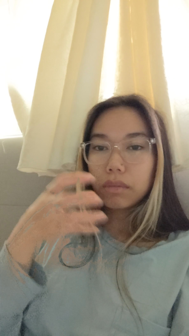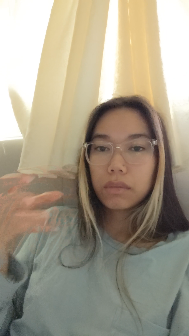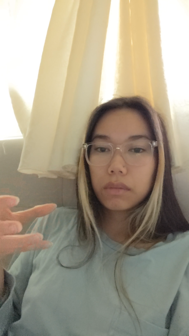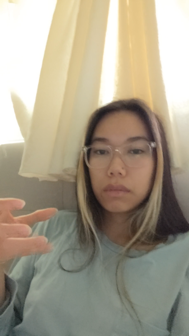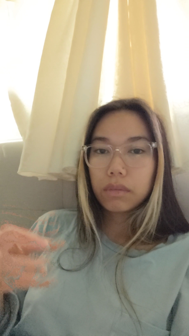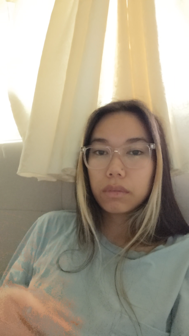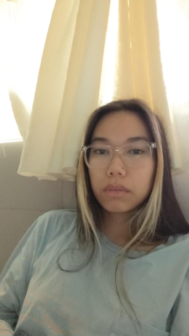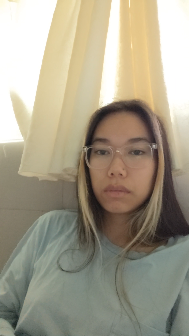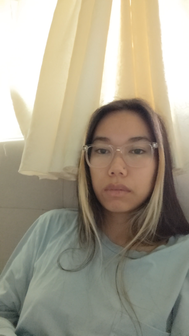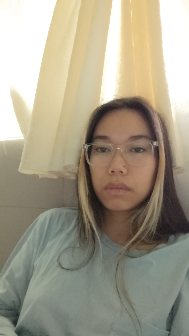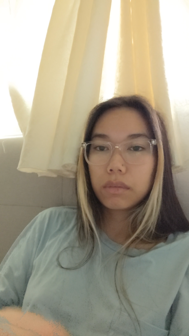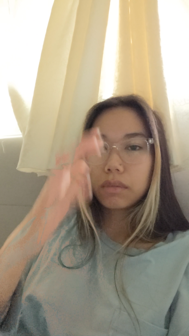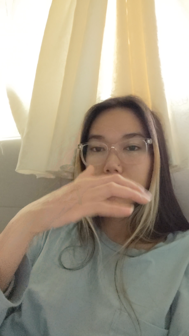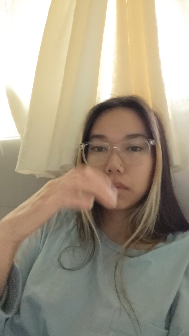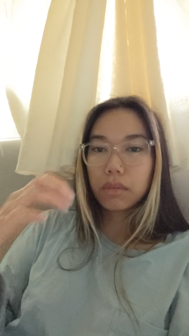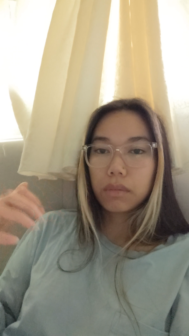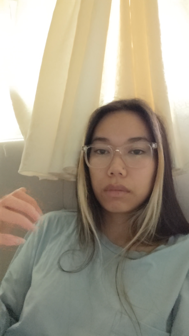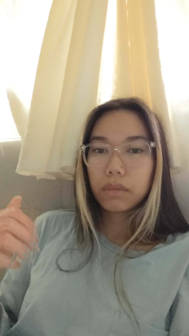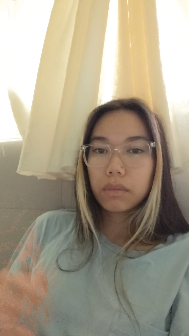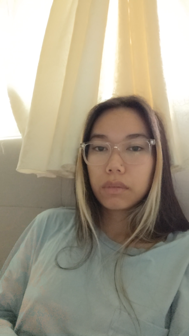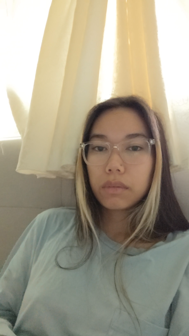grapes